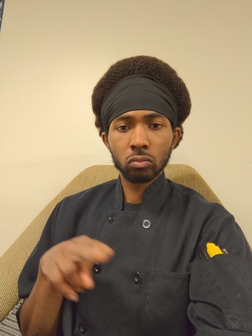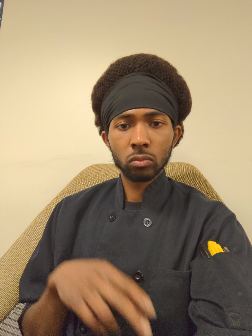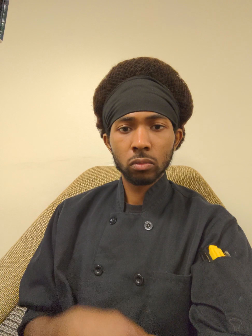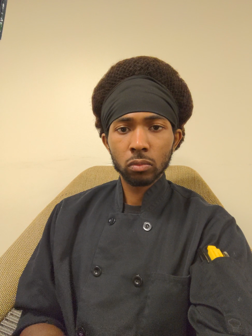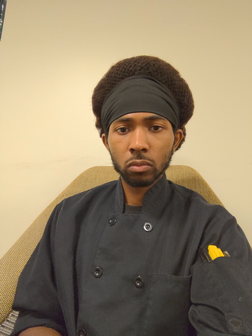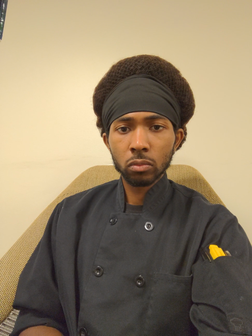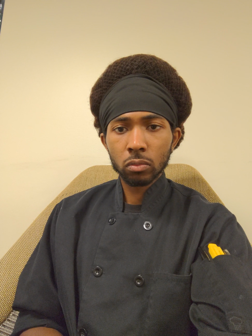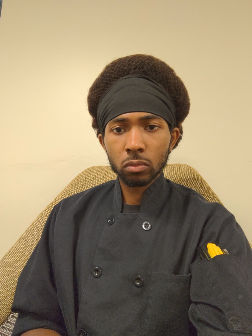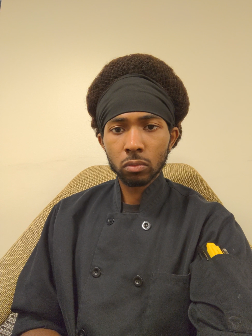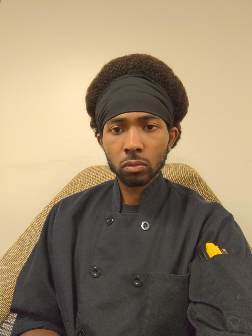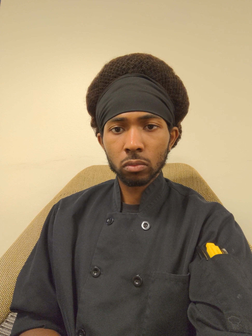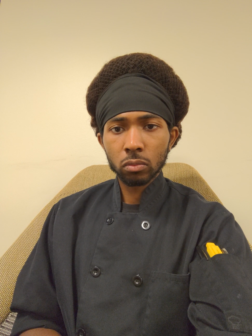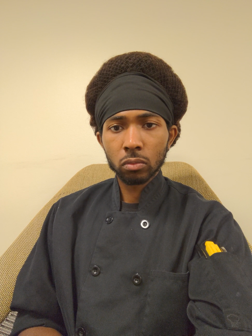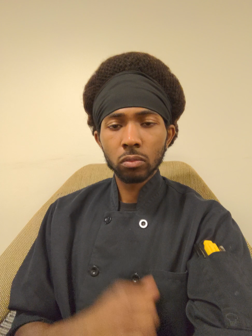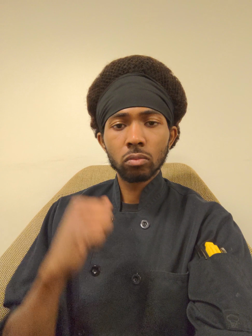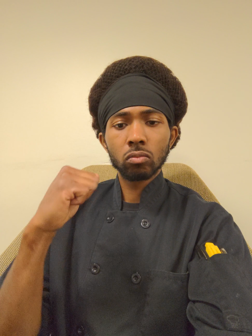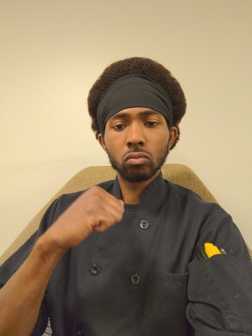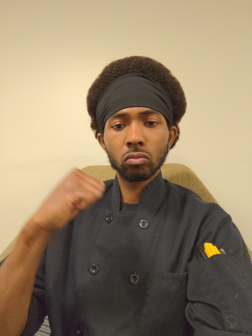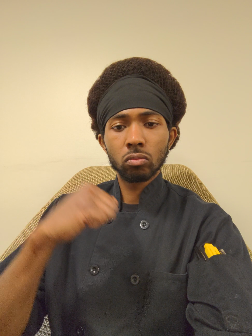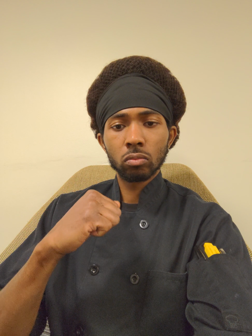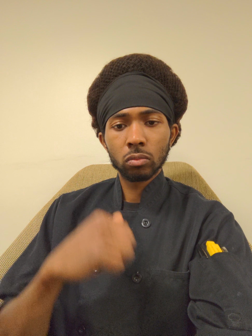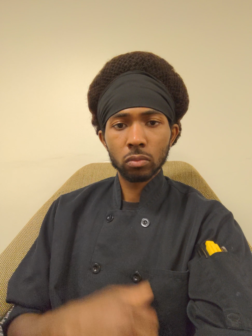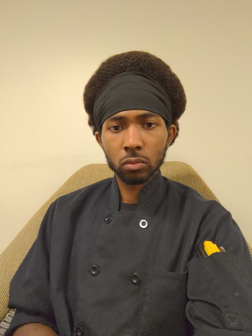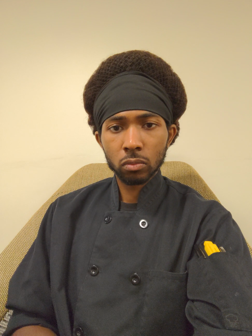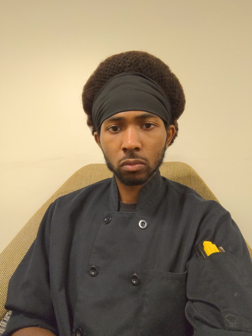rock